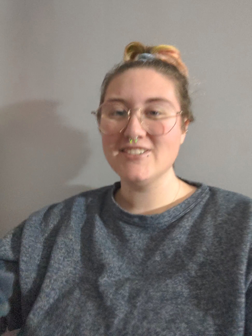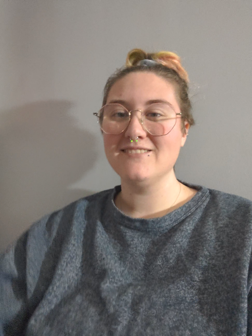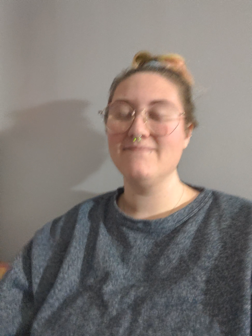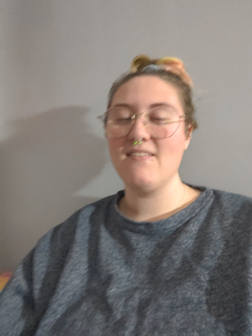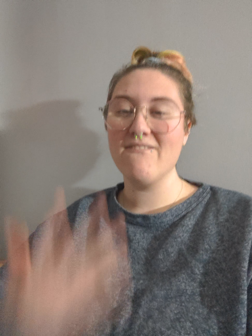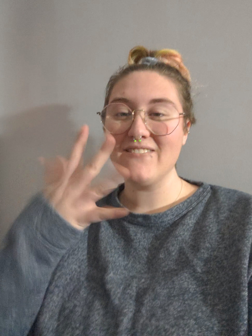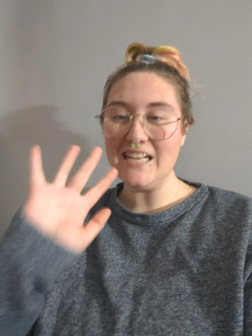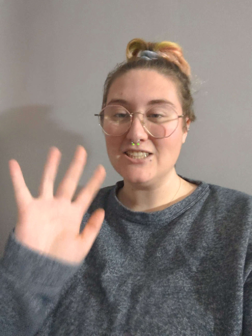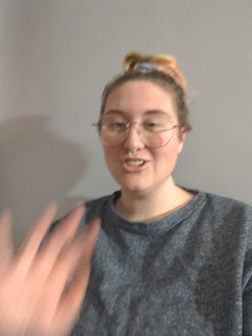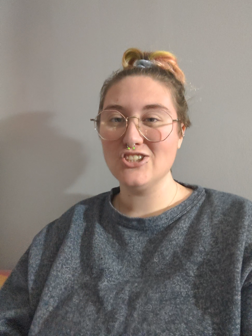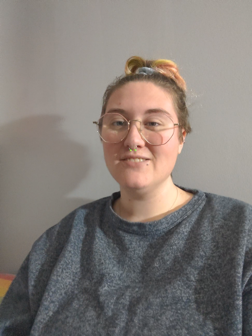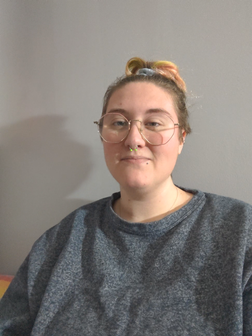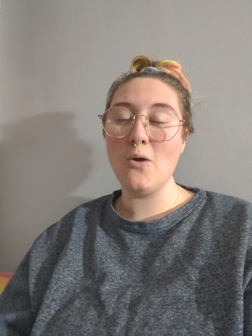finish